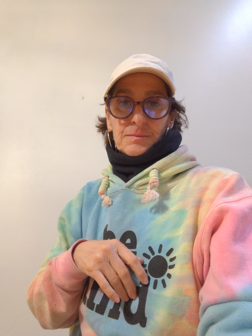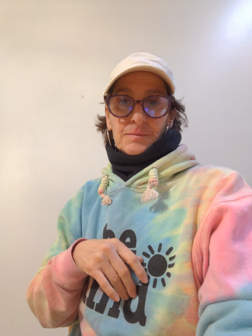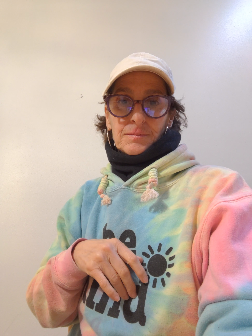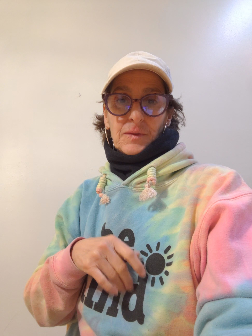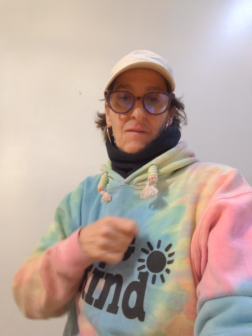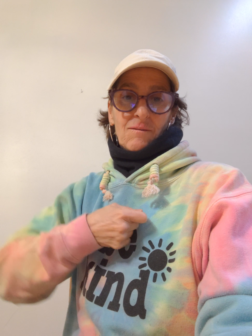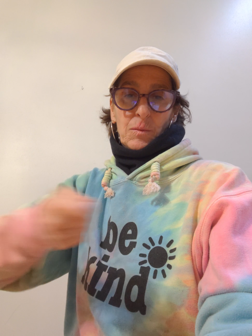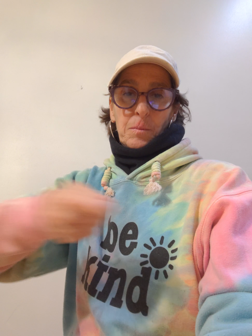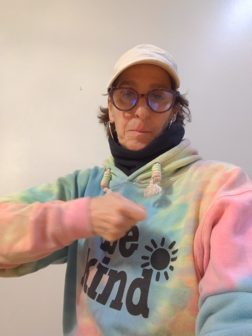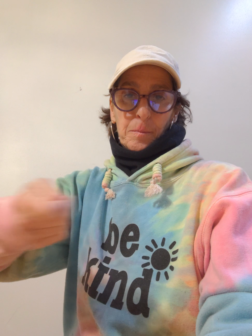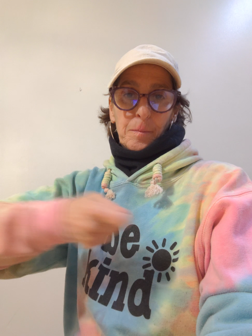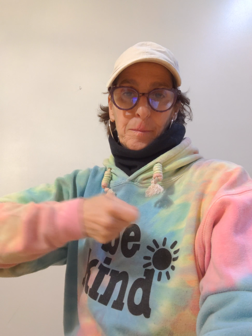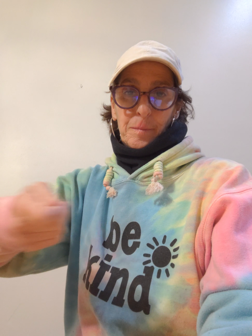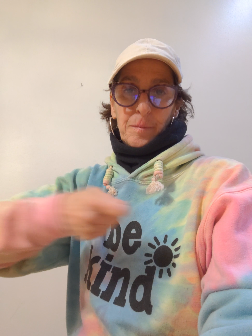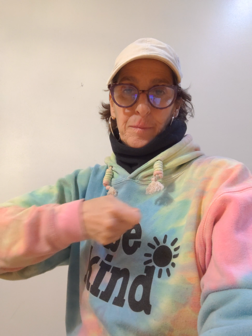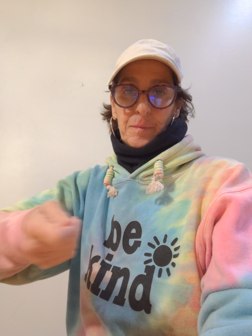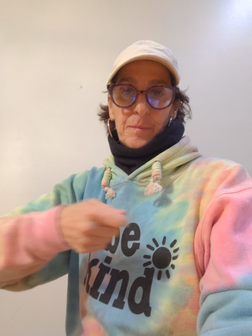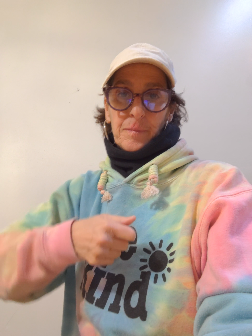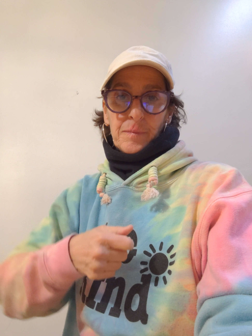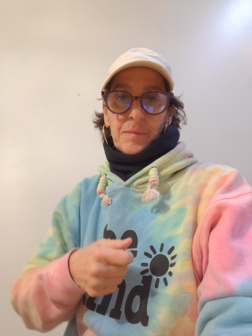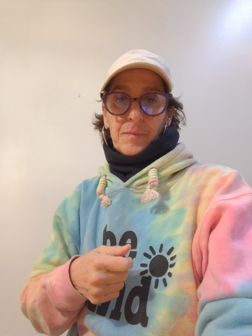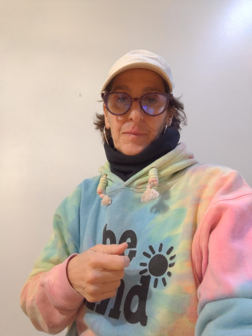vacuum